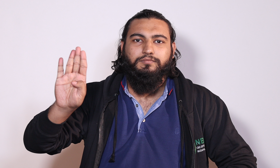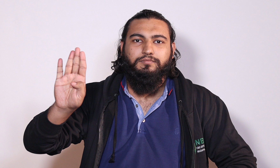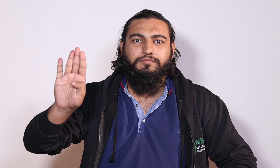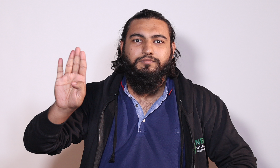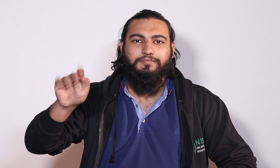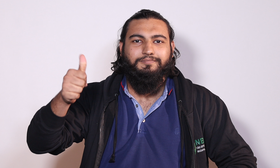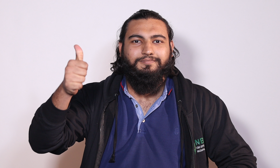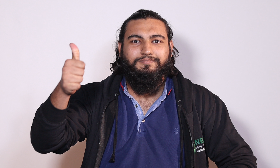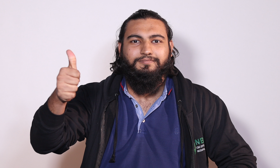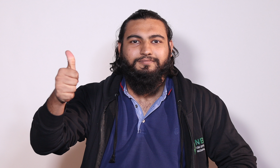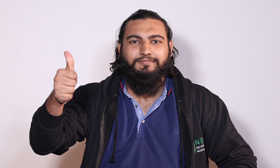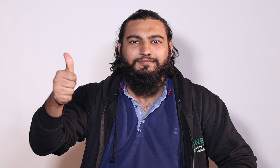best